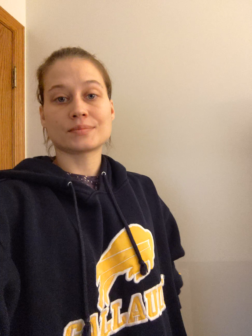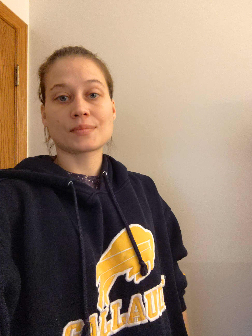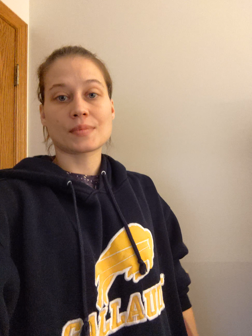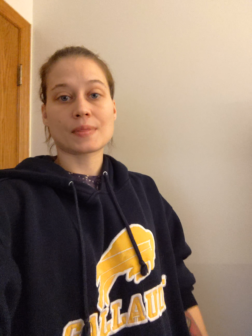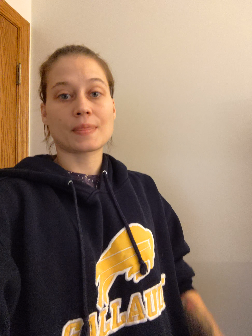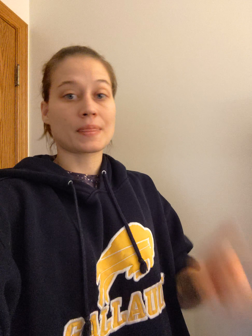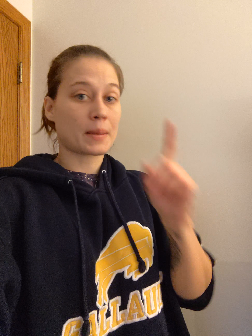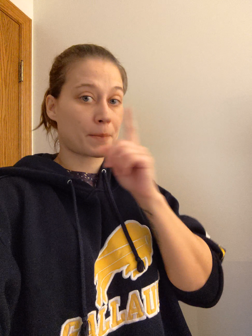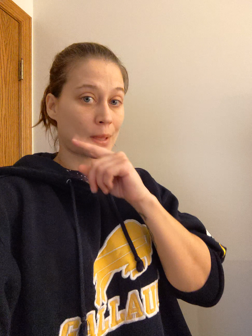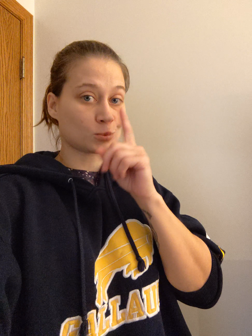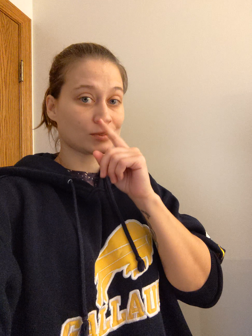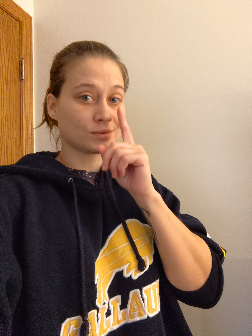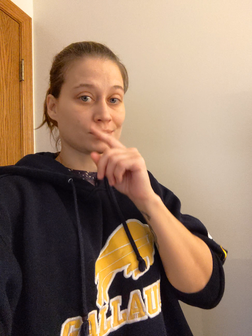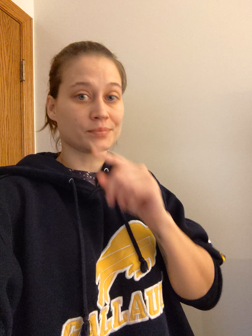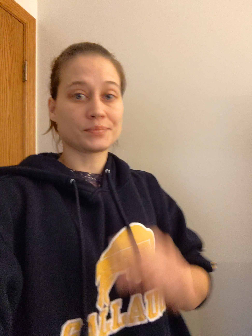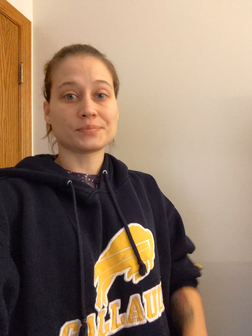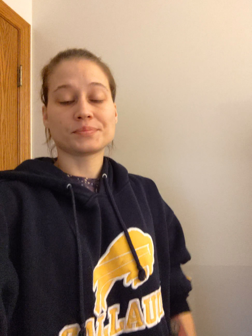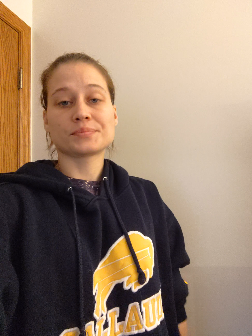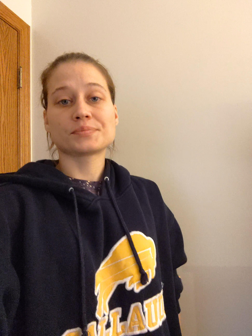mouse